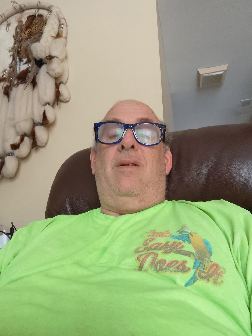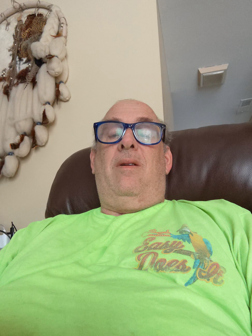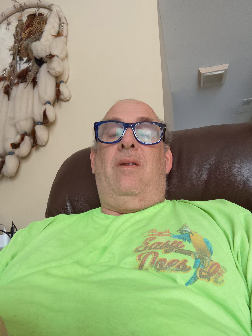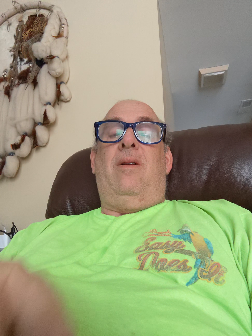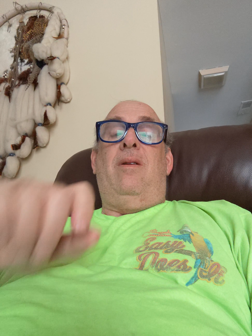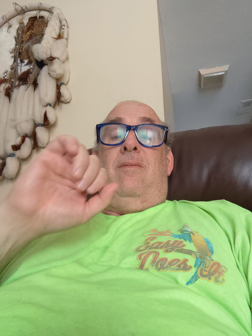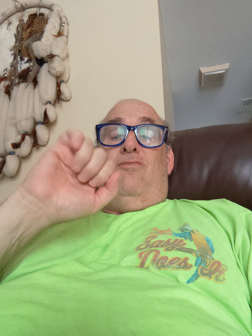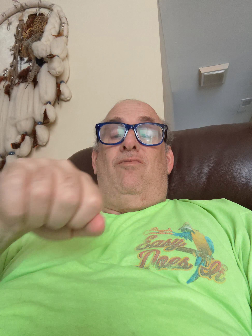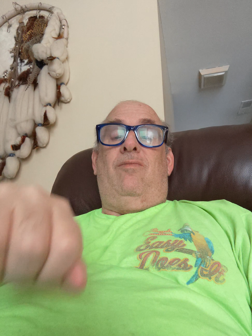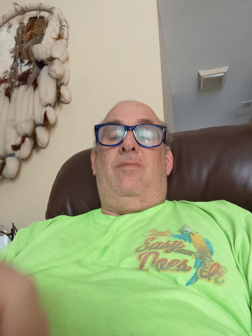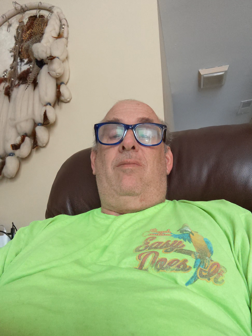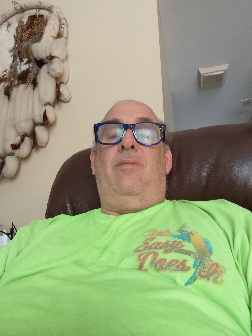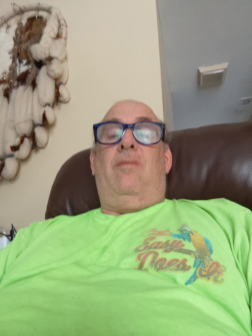can